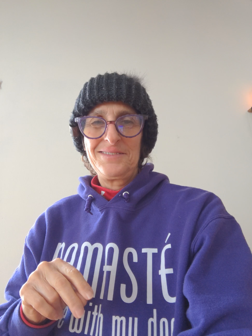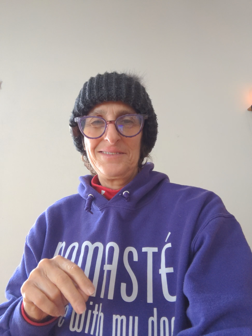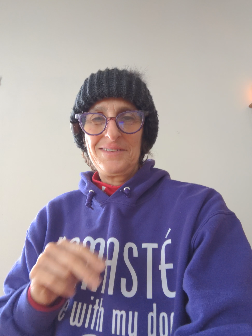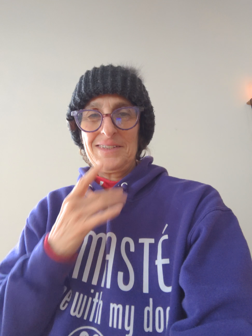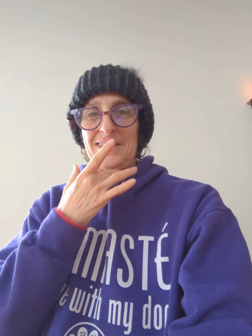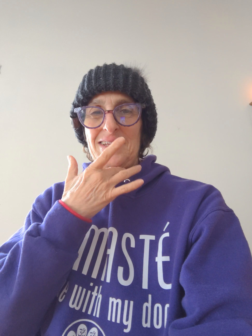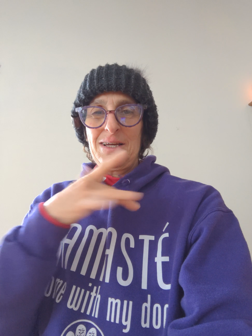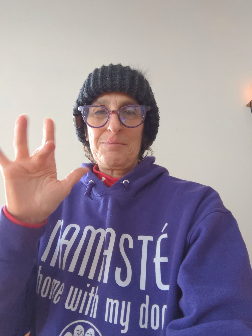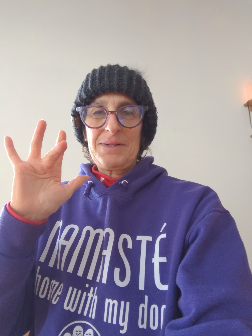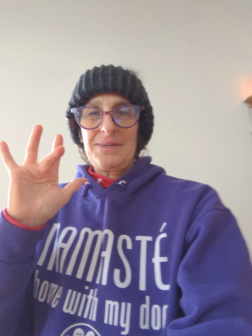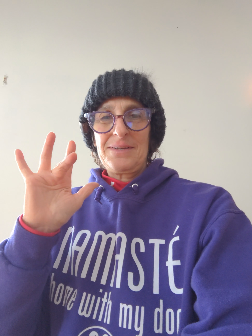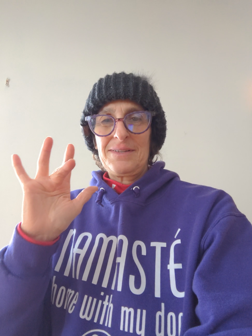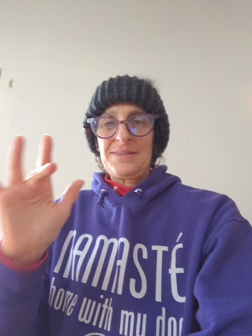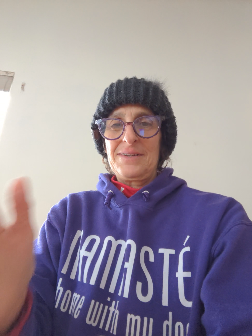empty